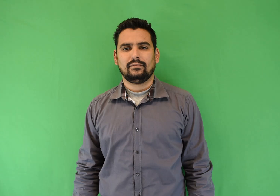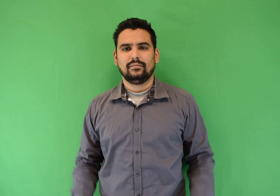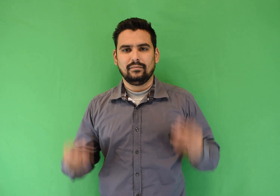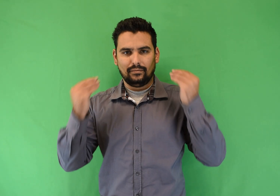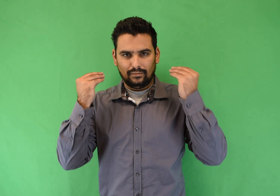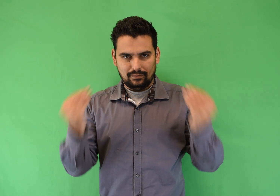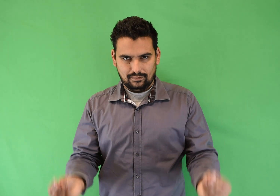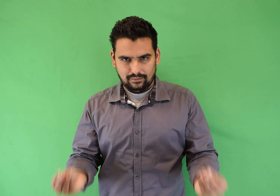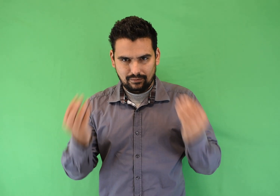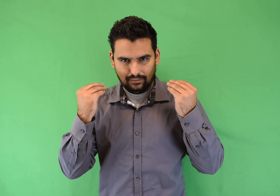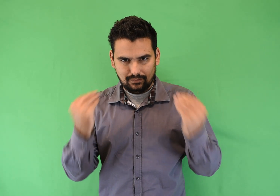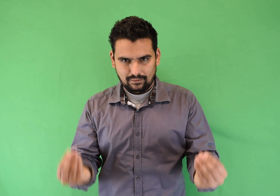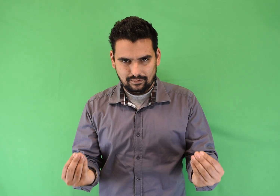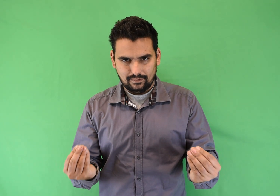mucho